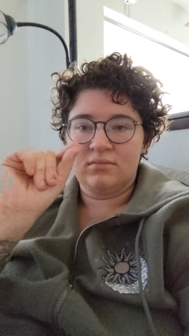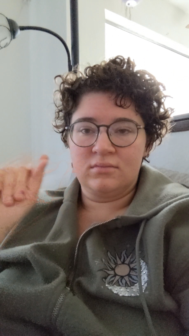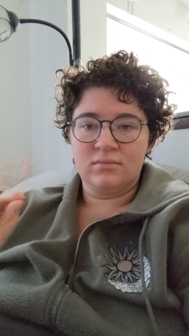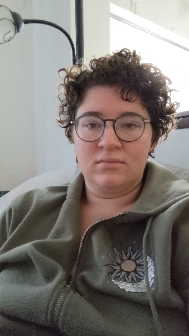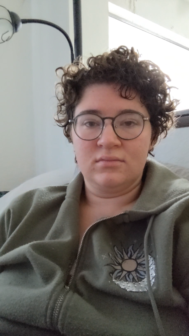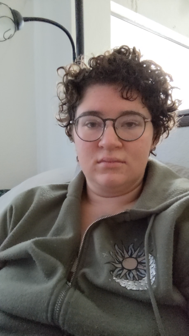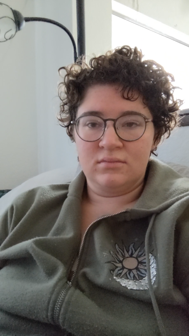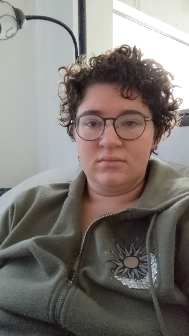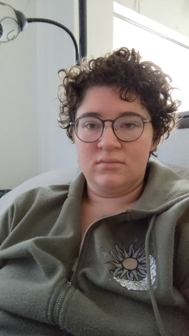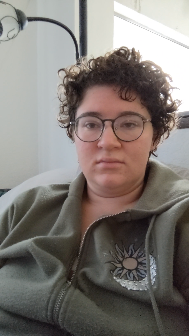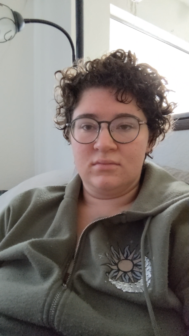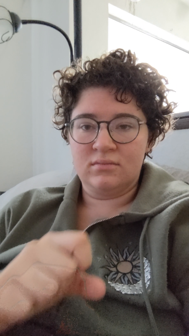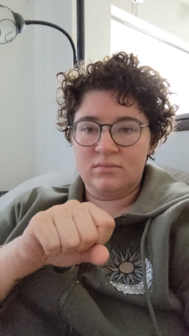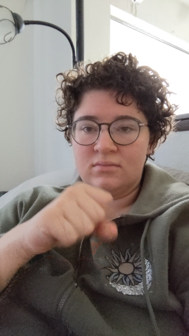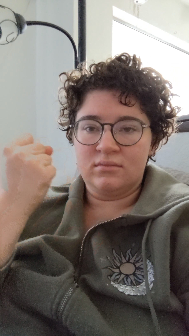broken